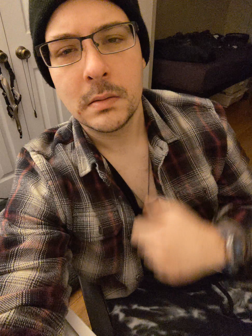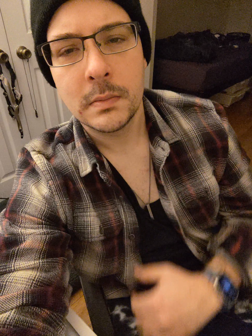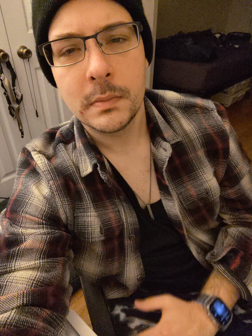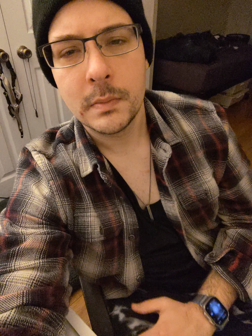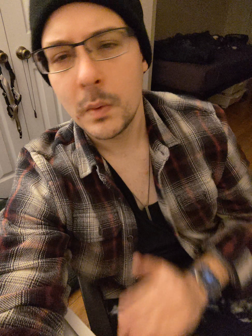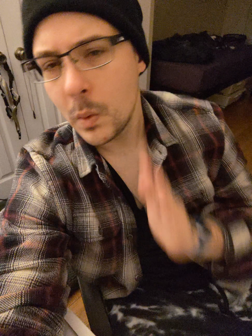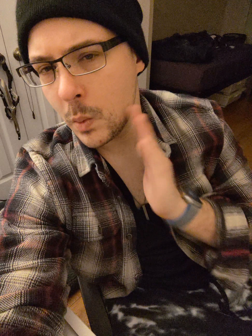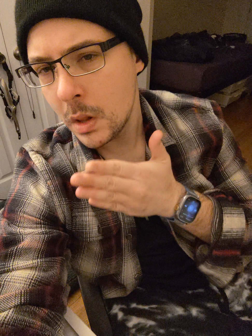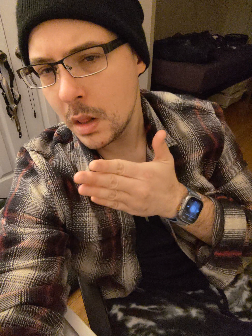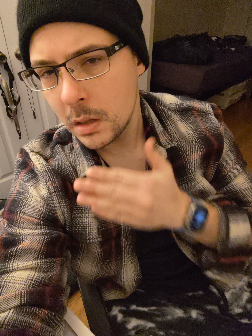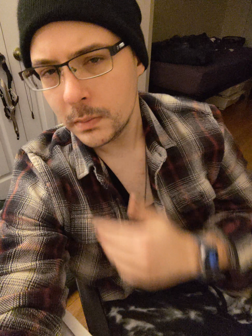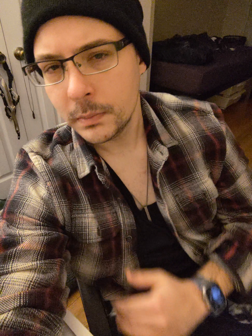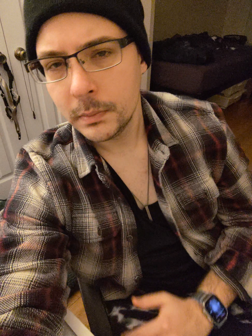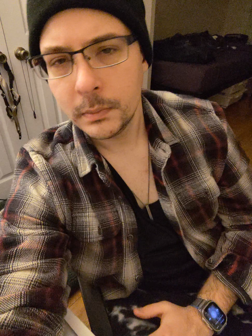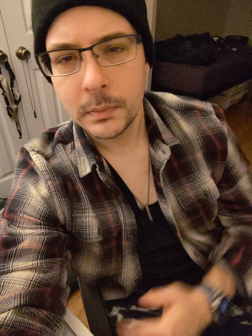will